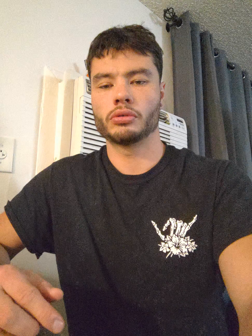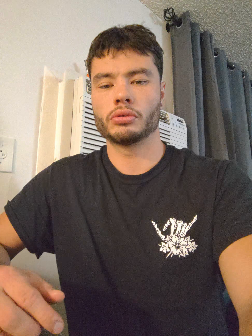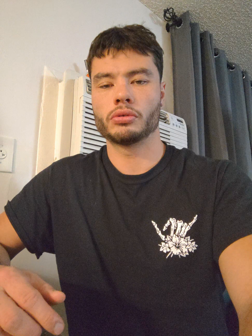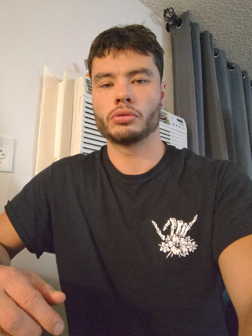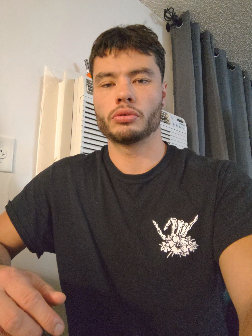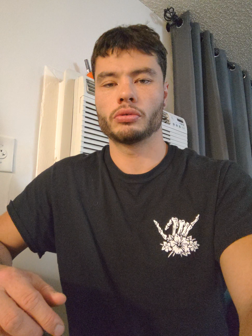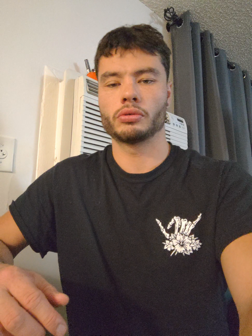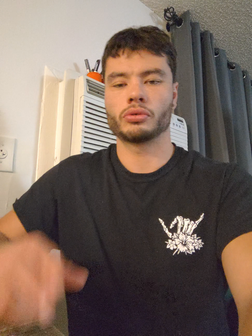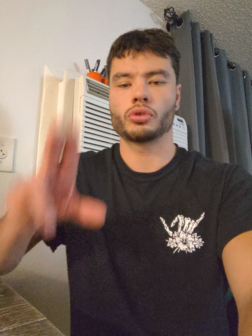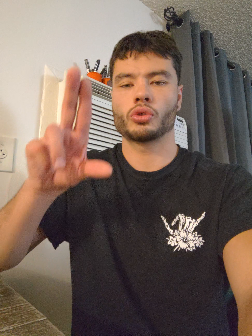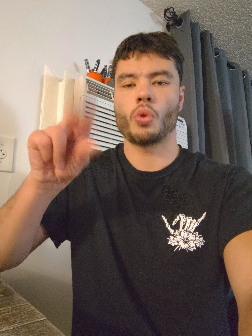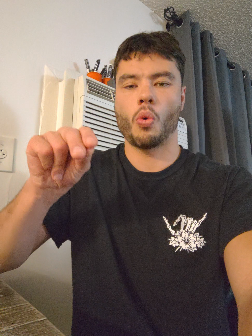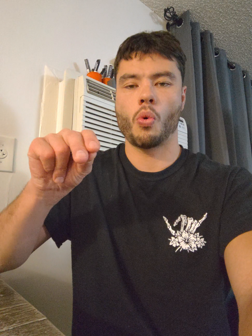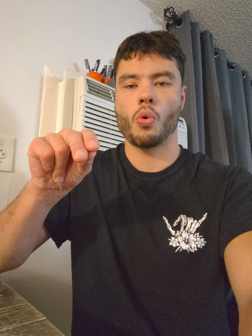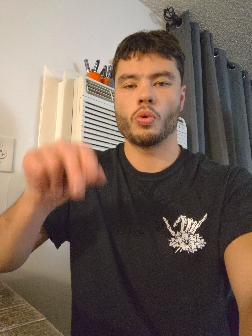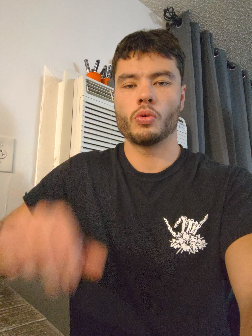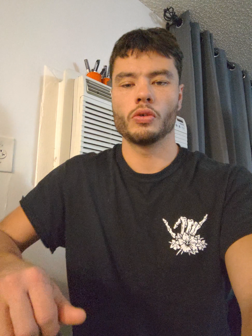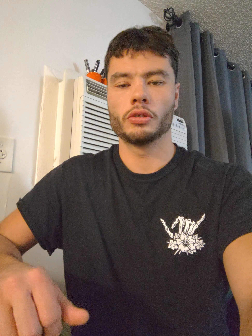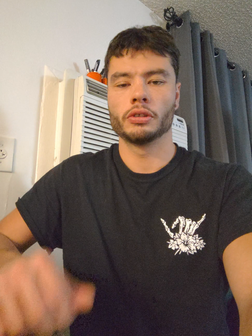no